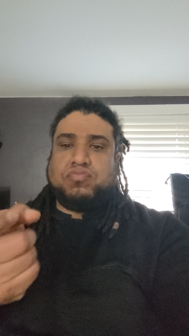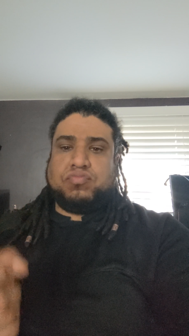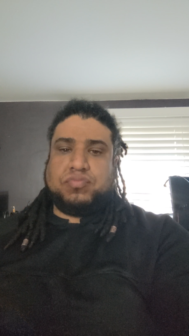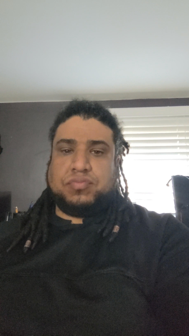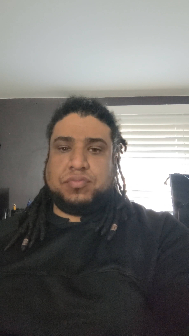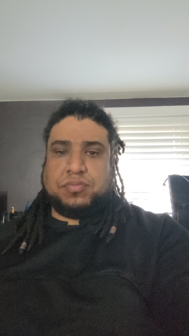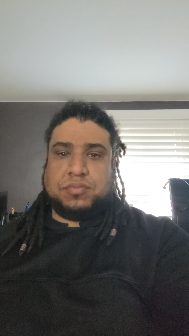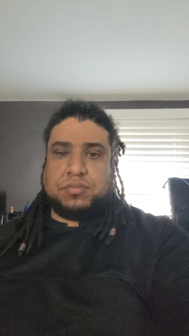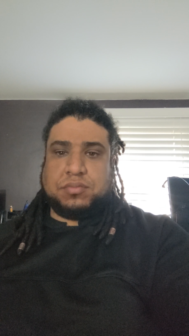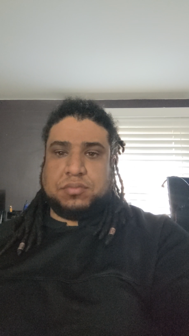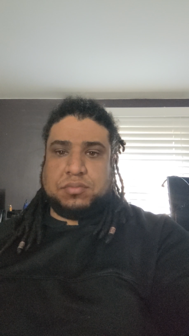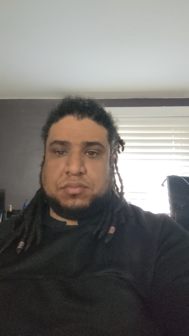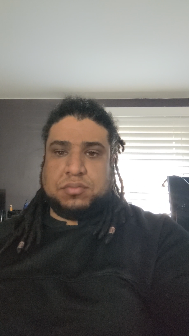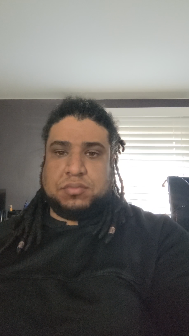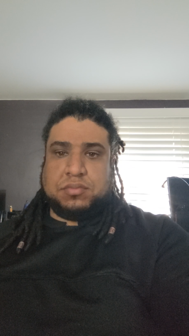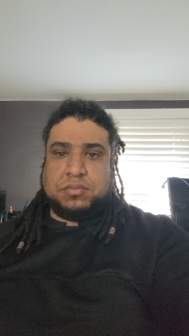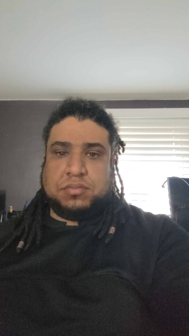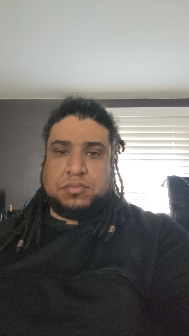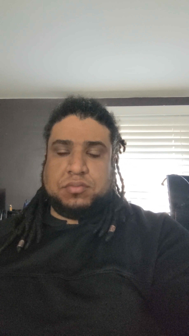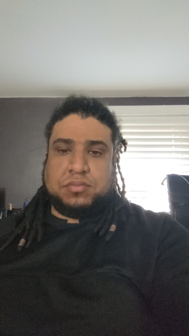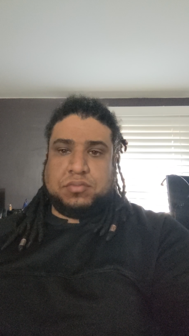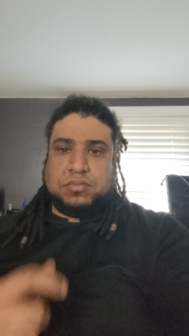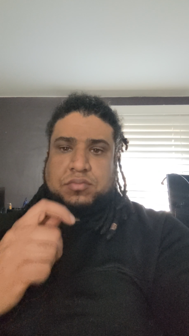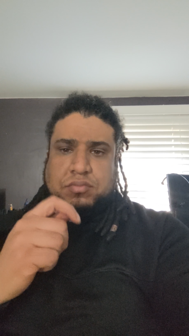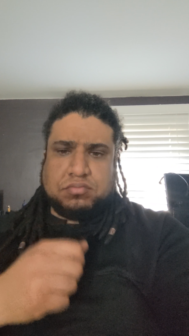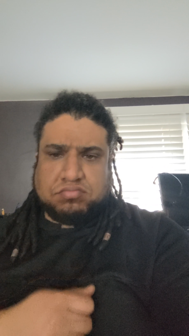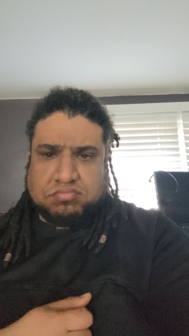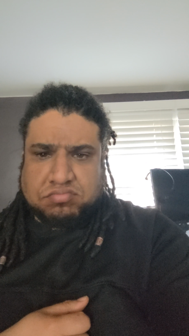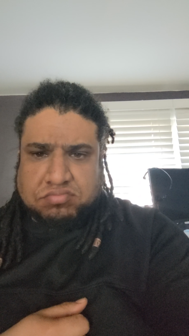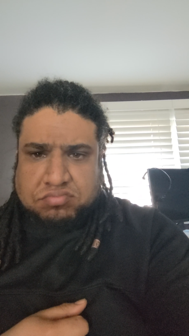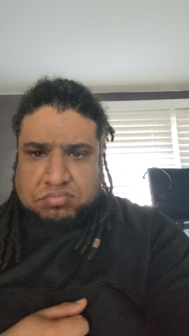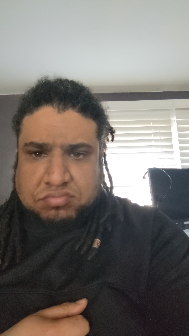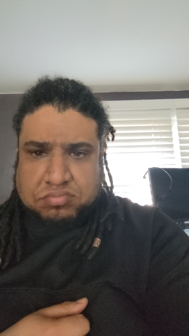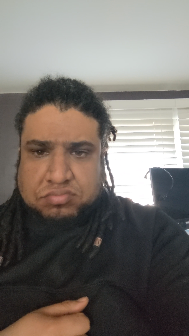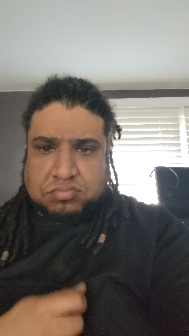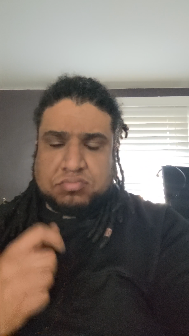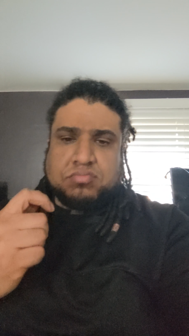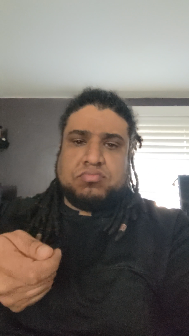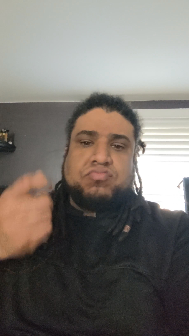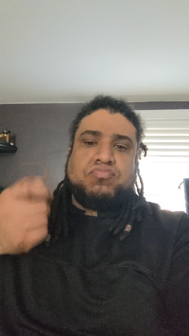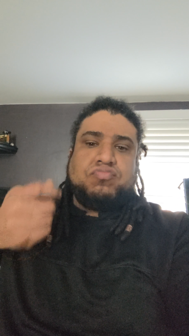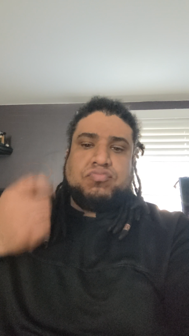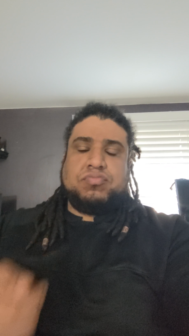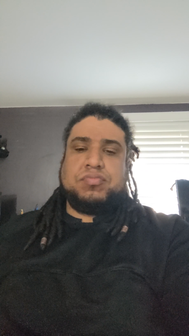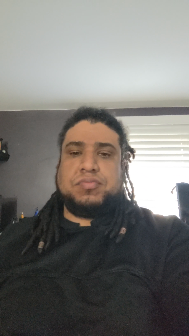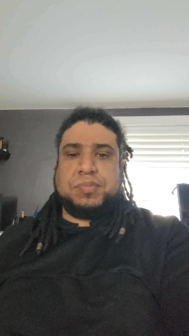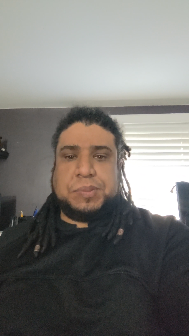cart